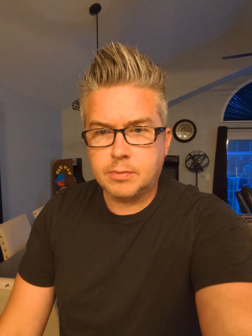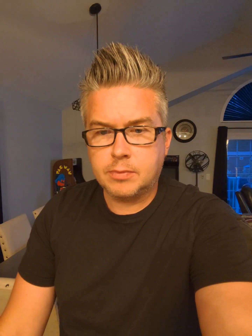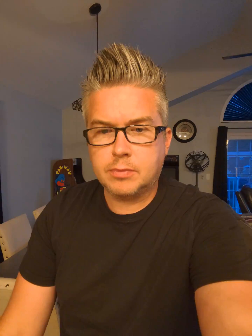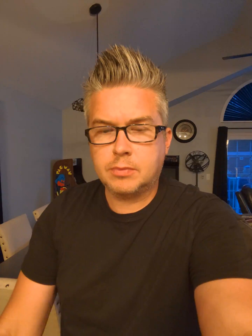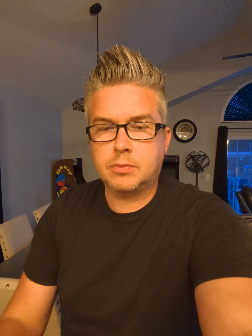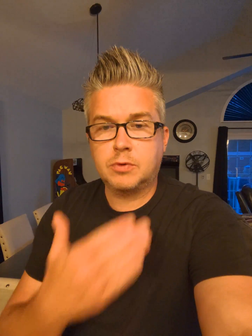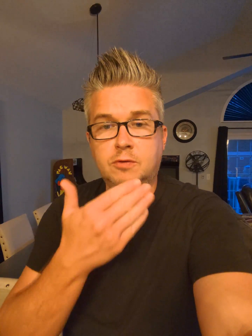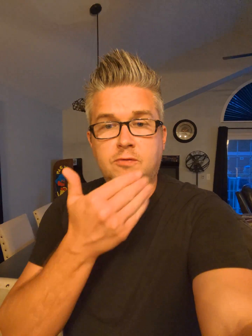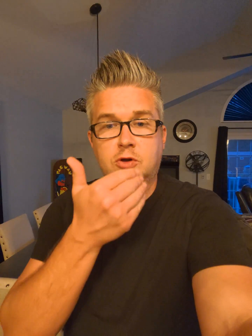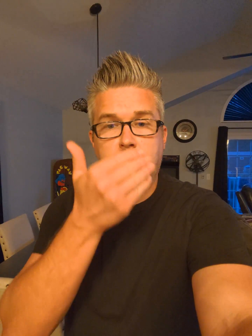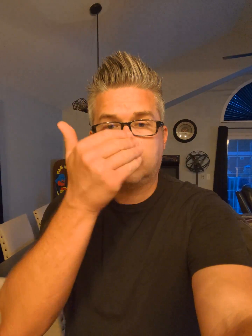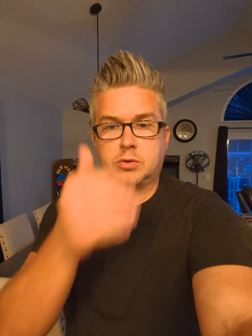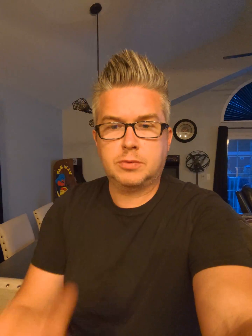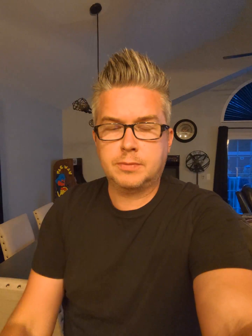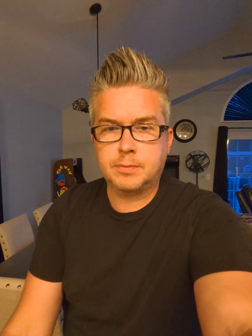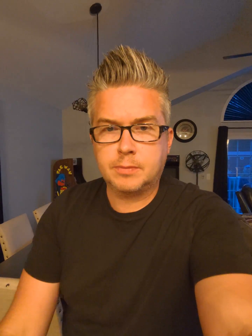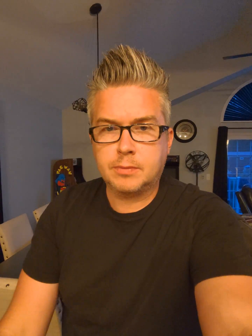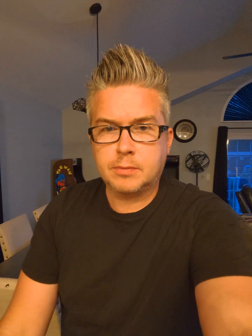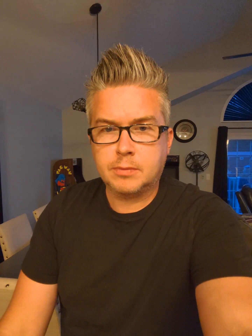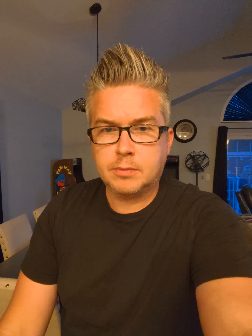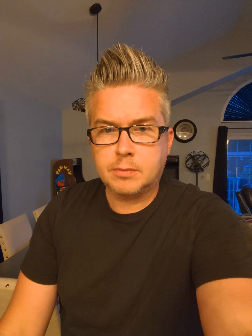butterfly